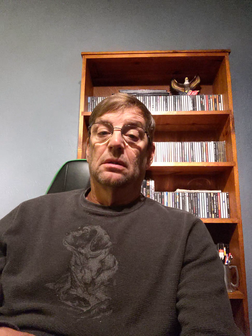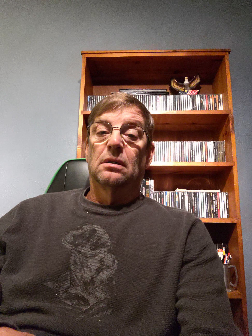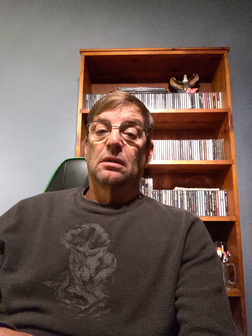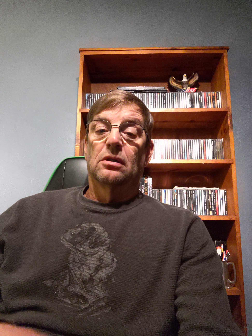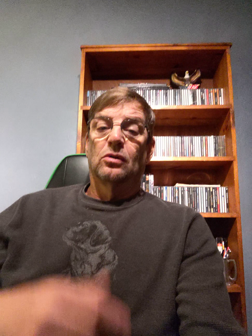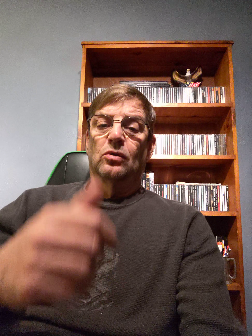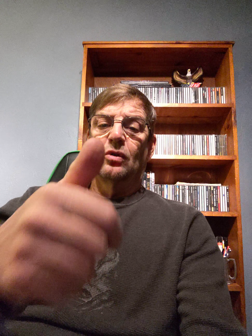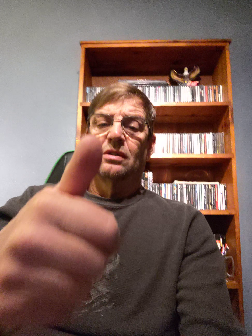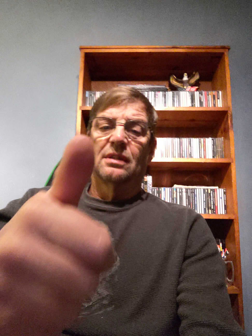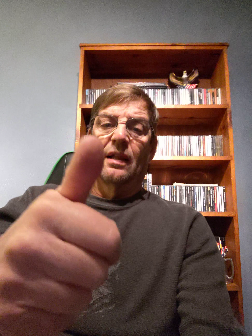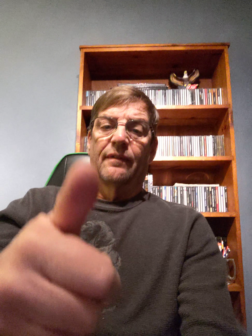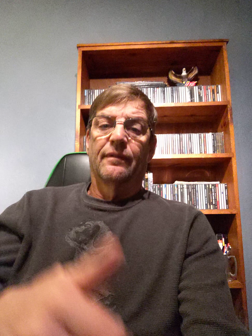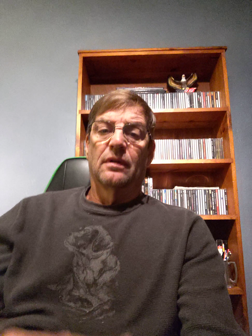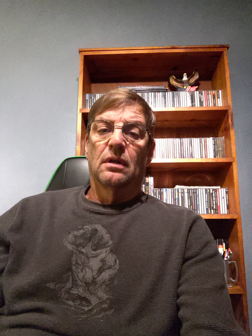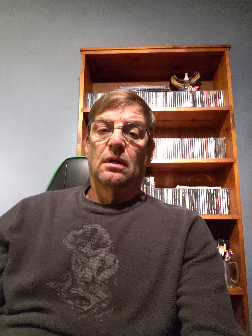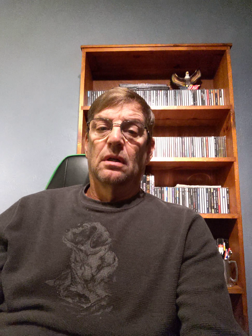yourself